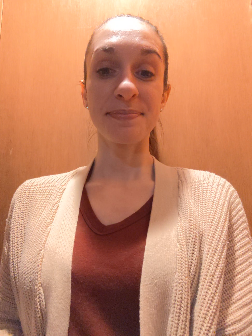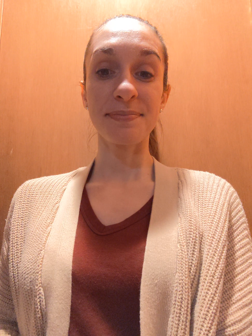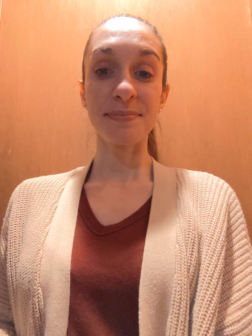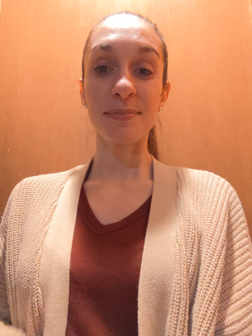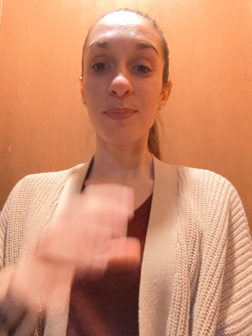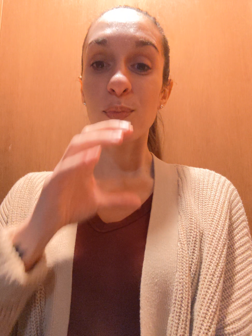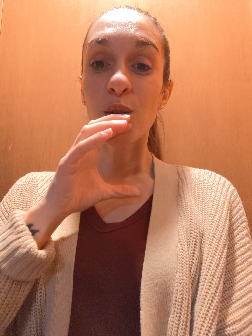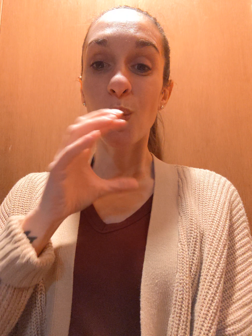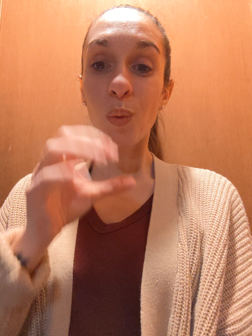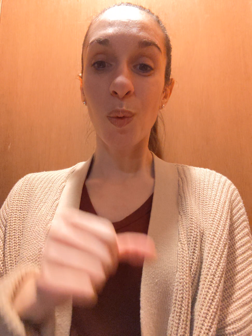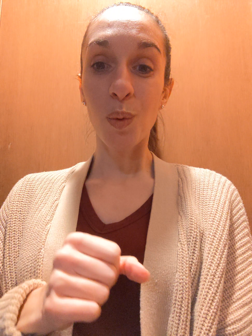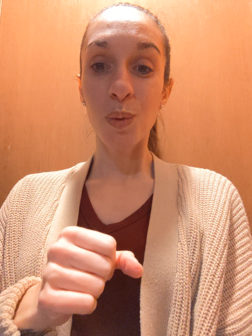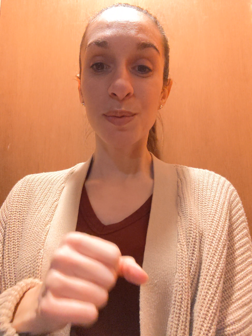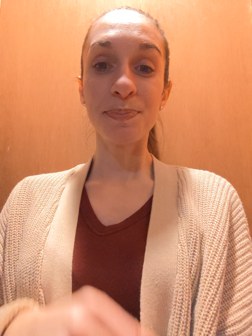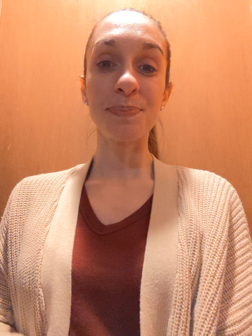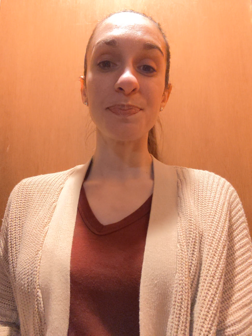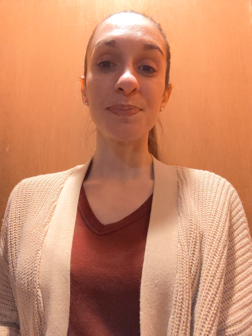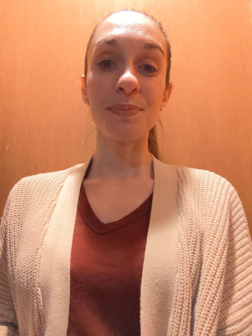old